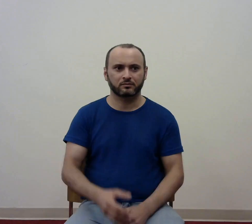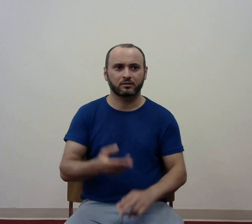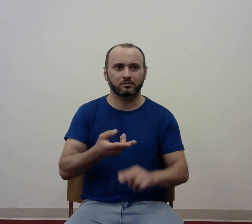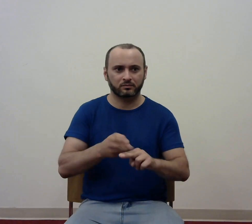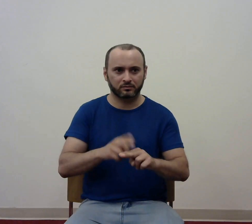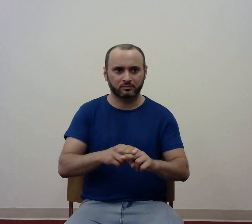bu